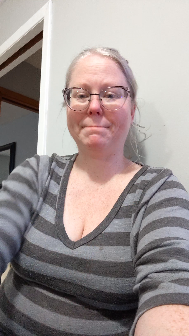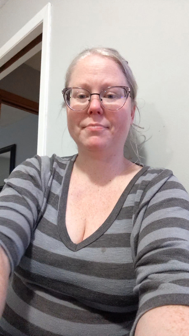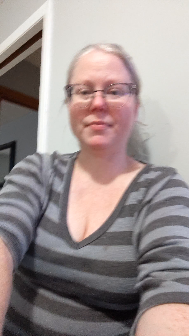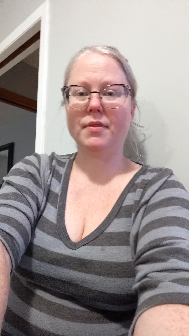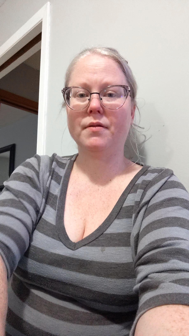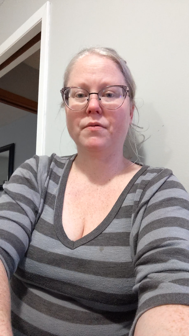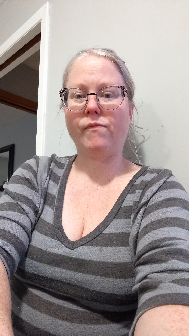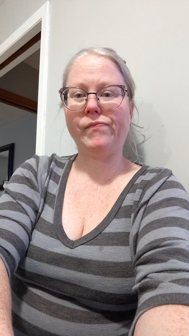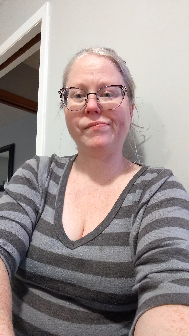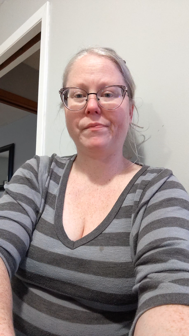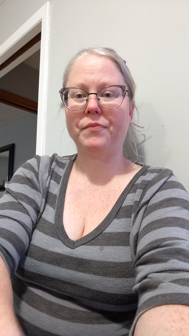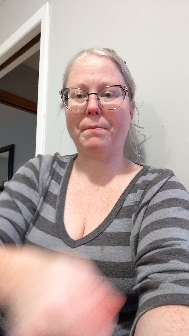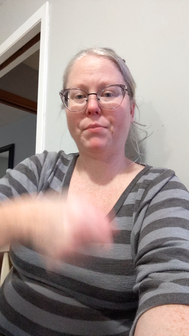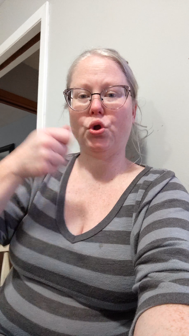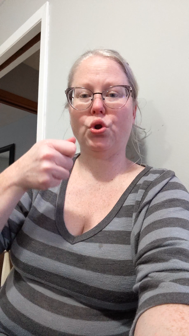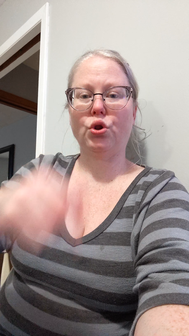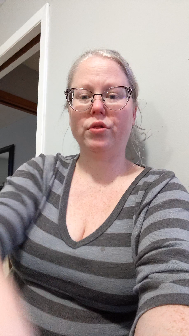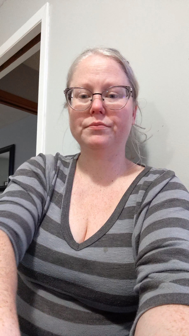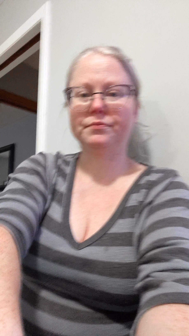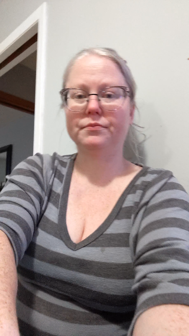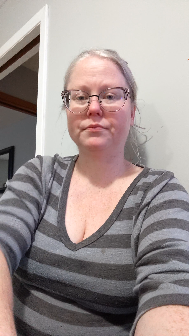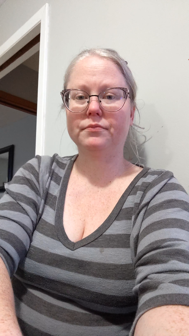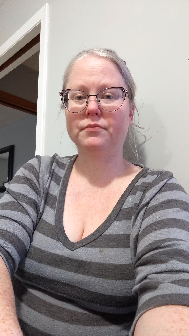pull